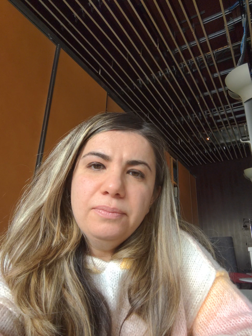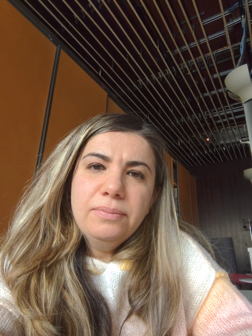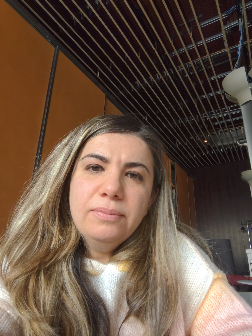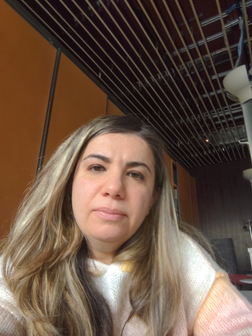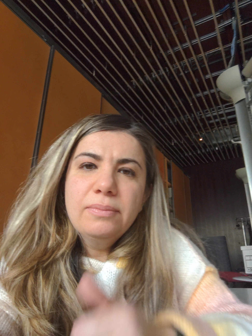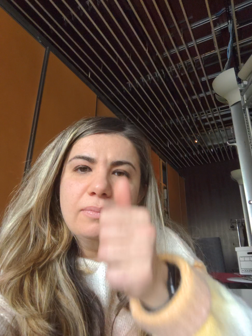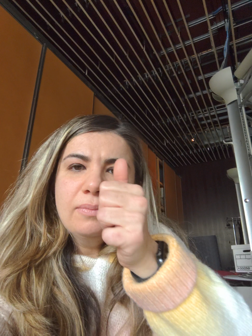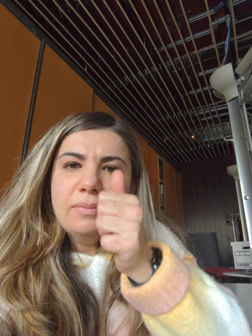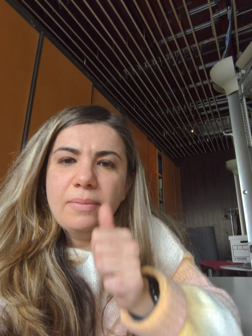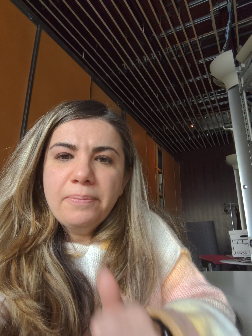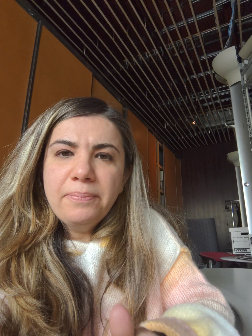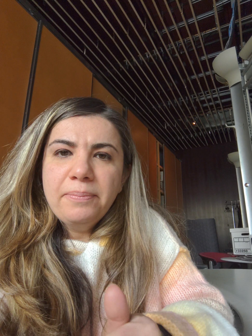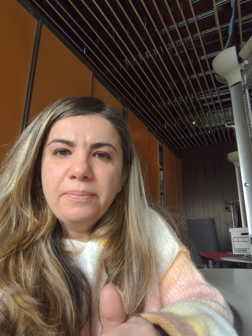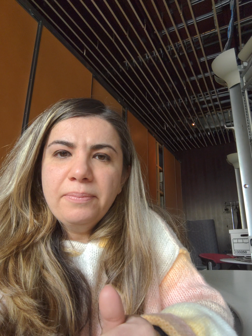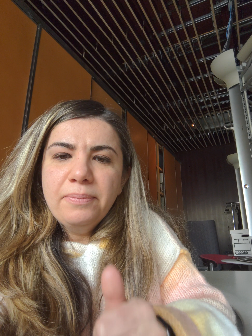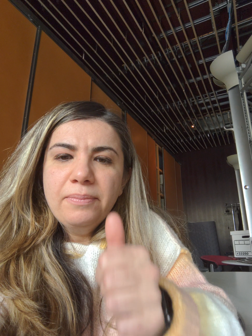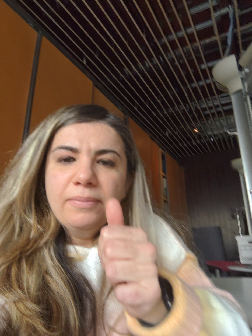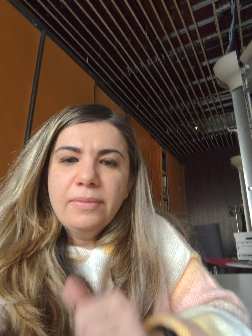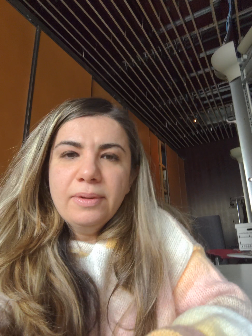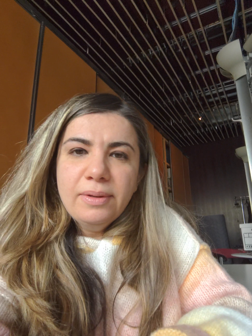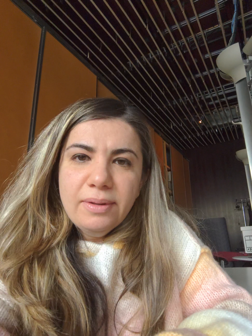beside